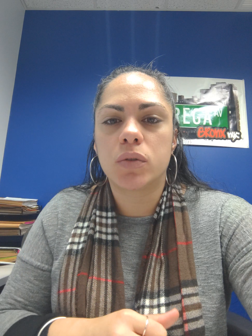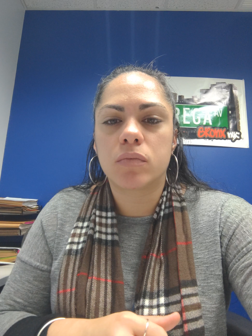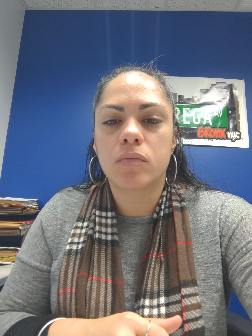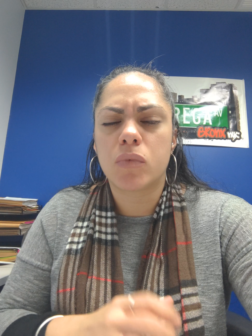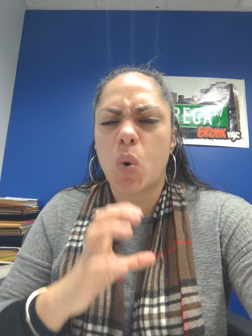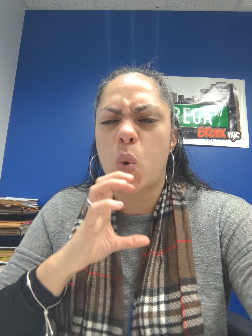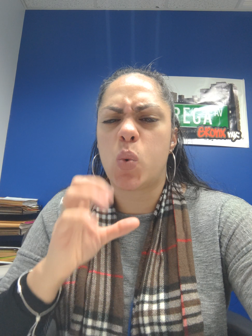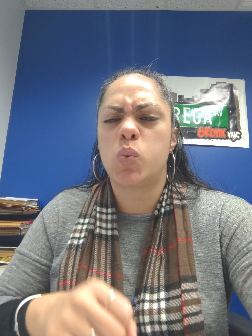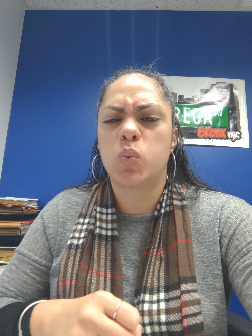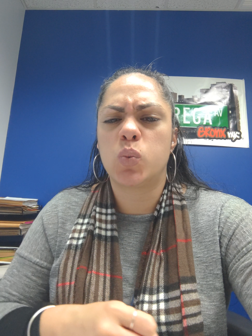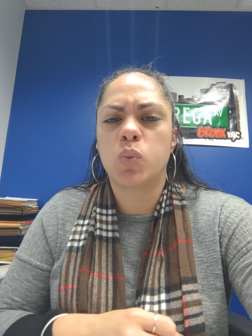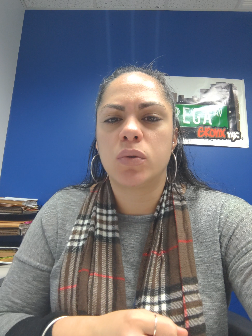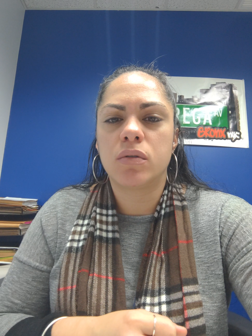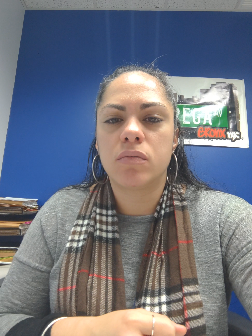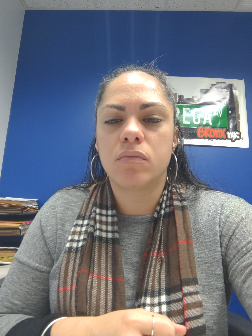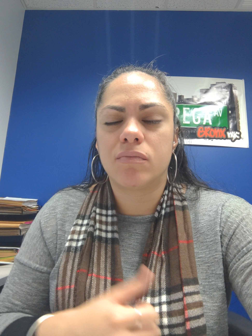old